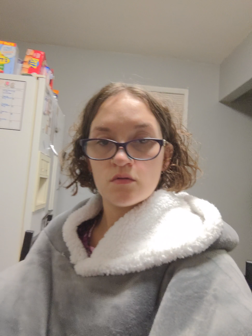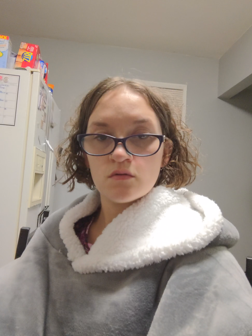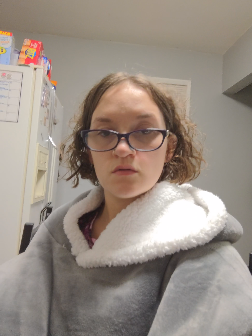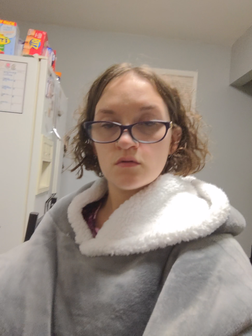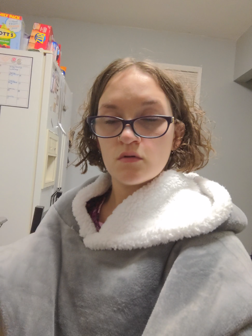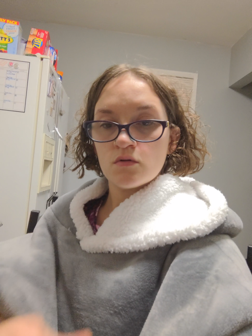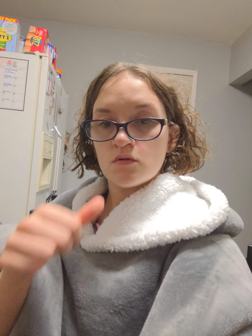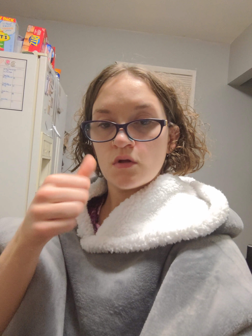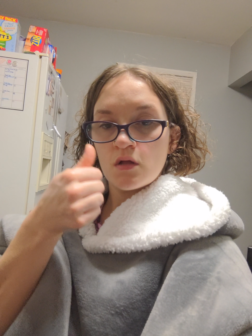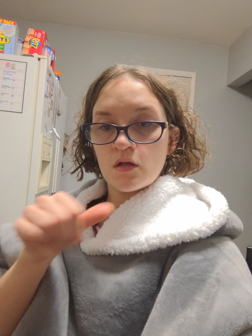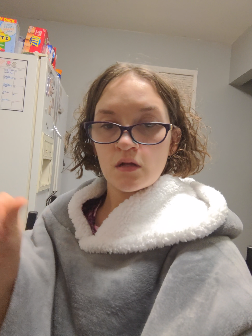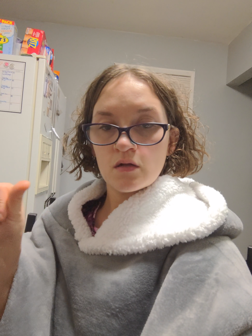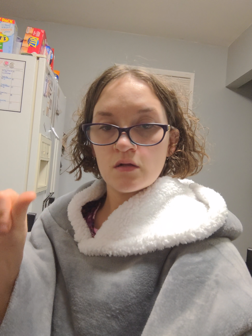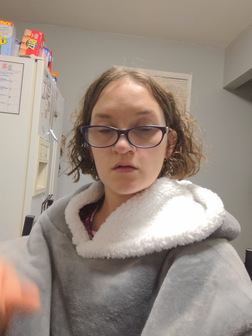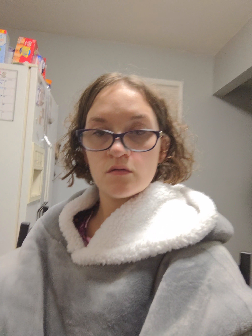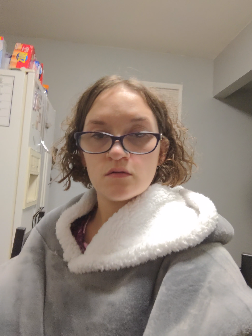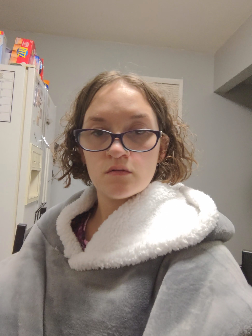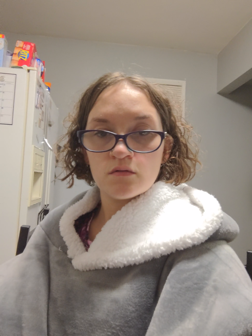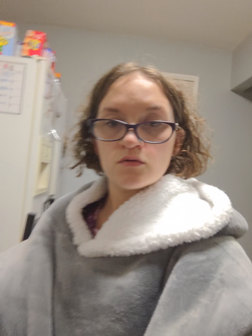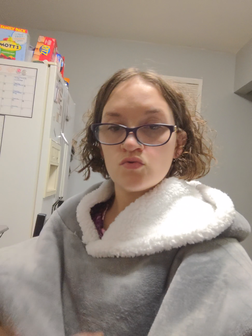any